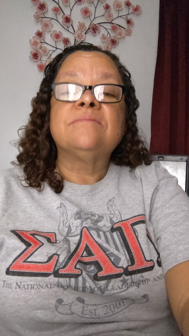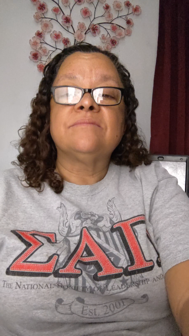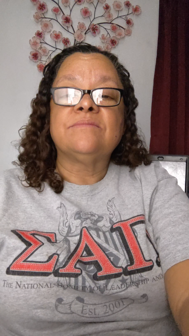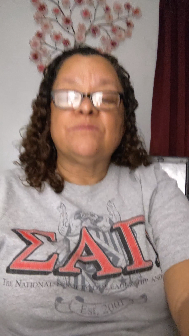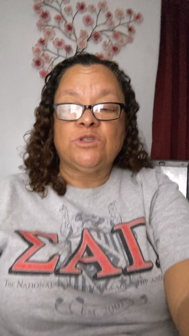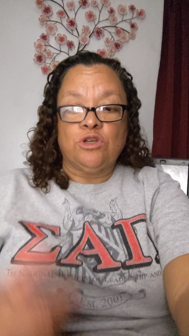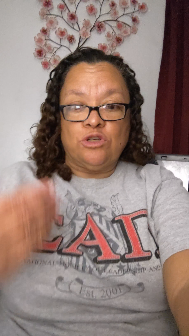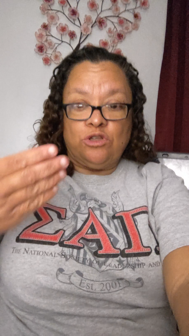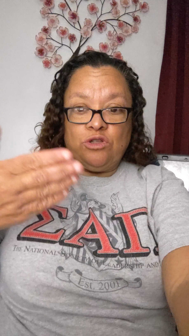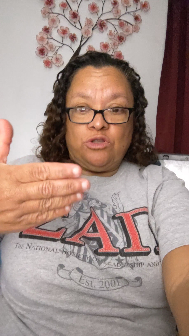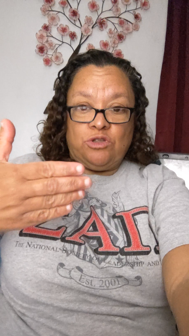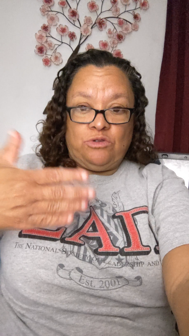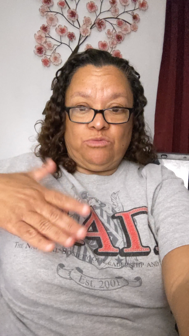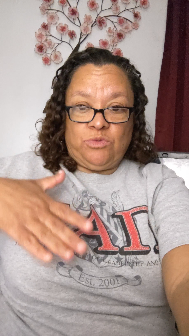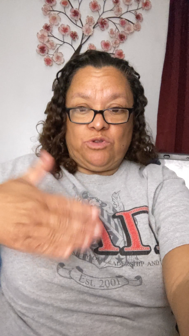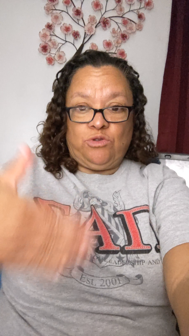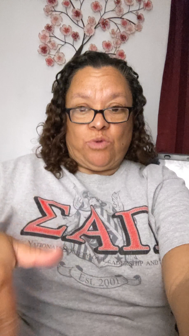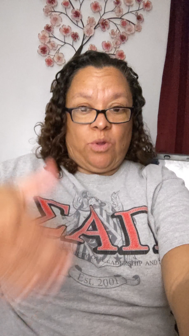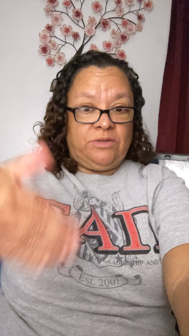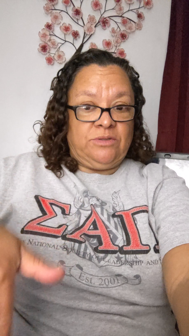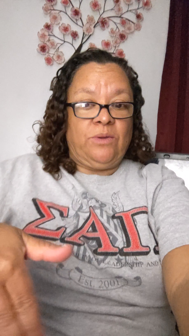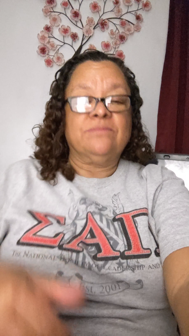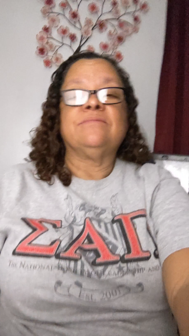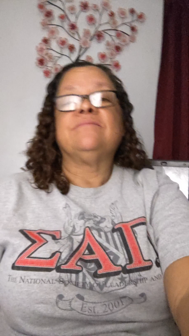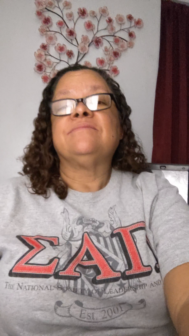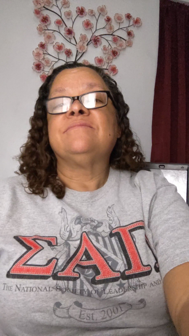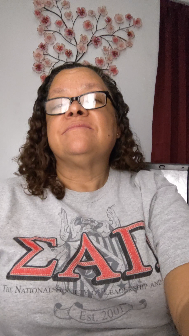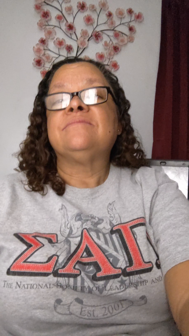shorts